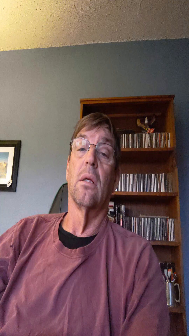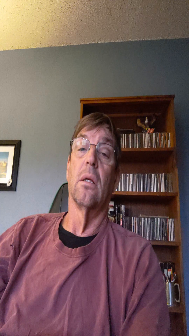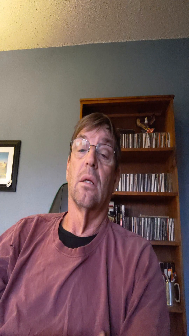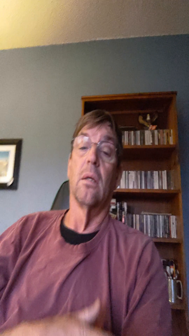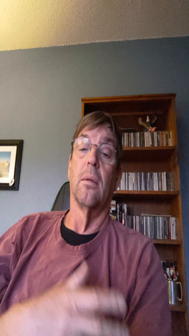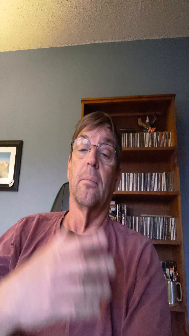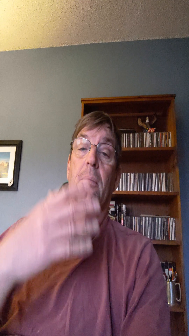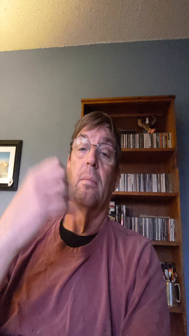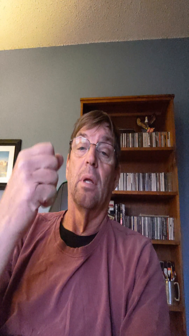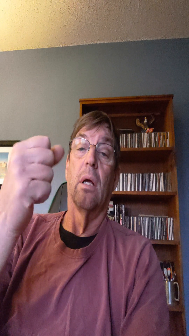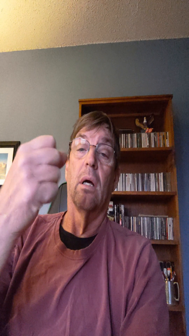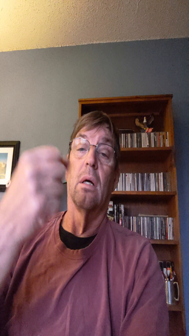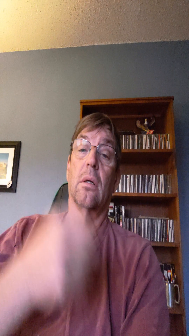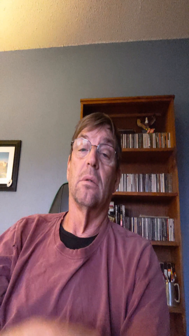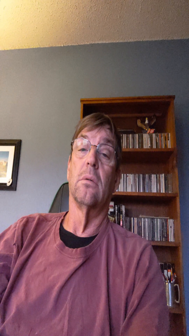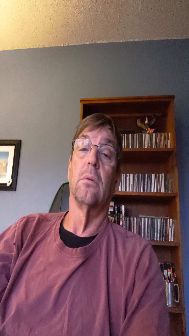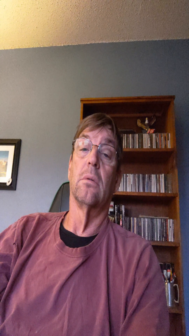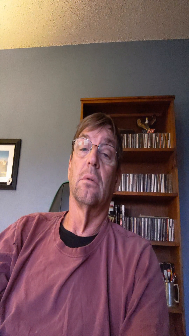milk